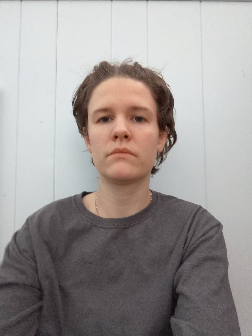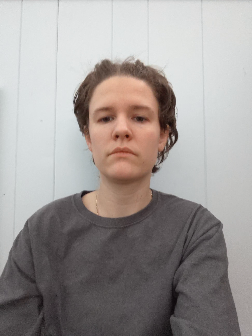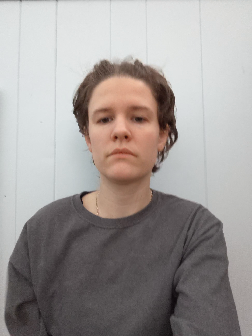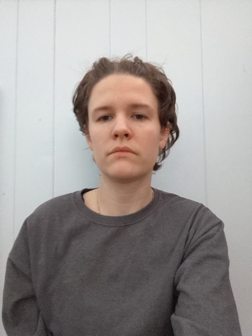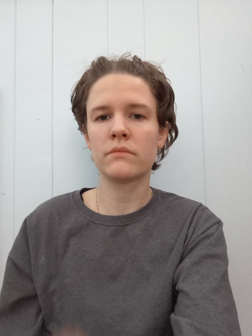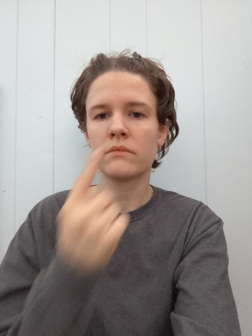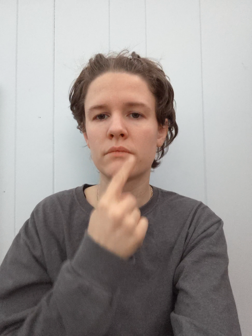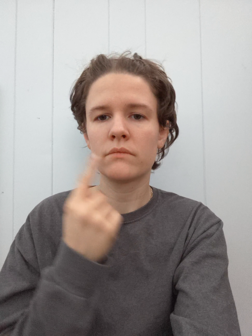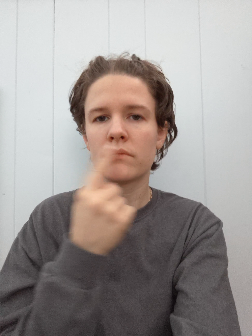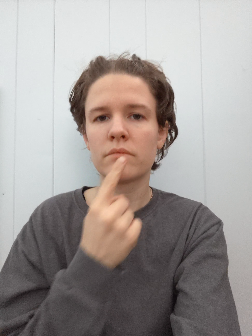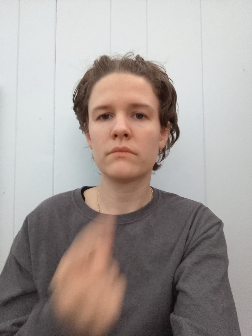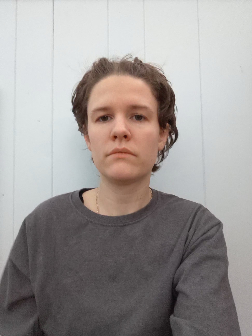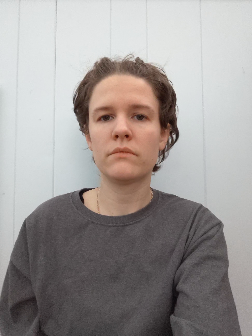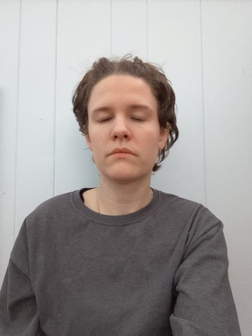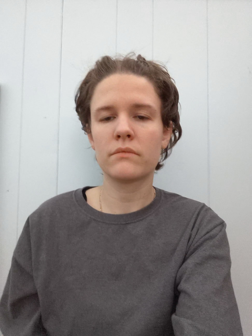mouth